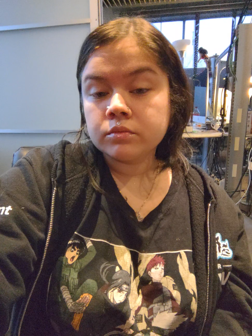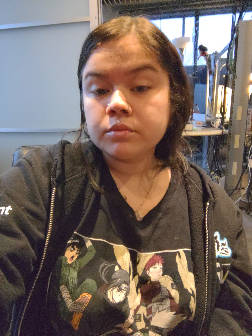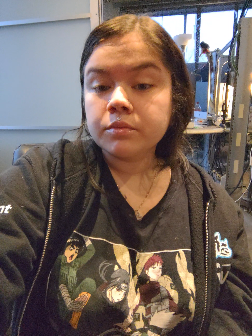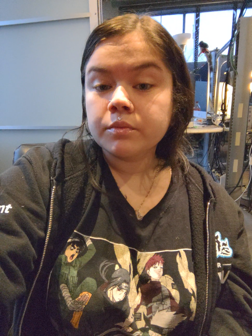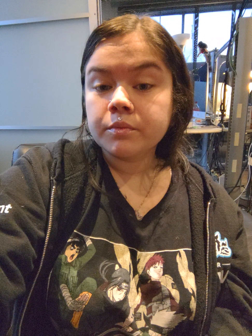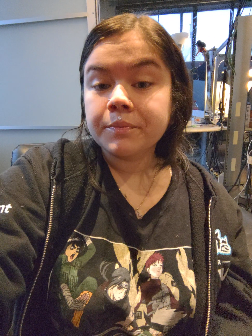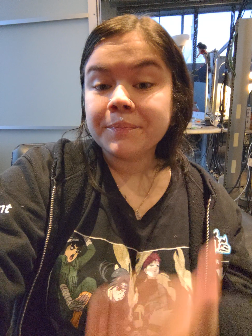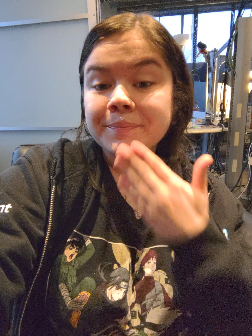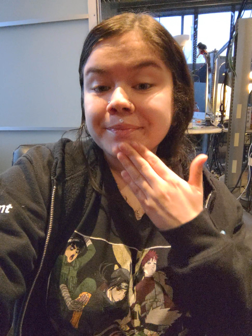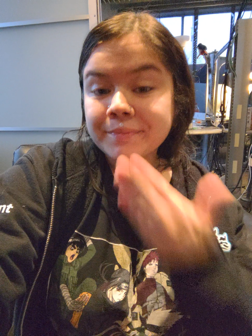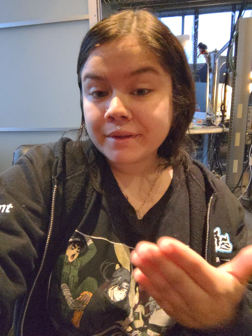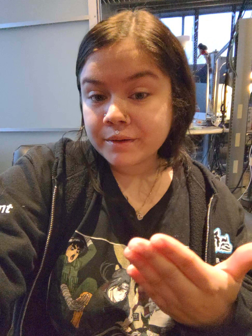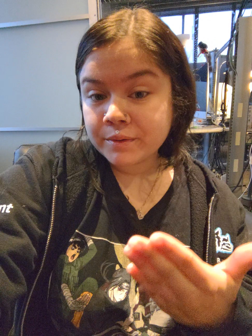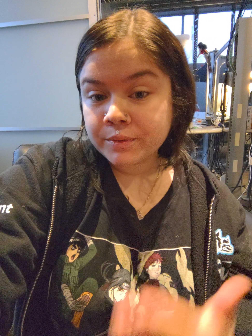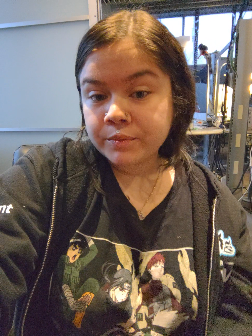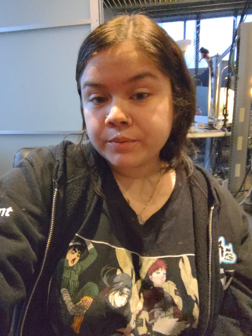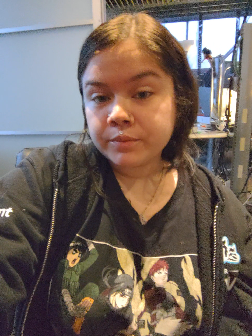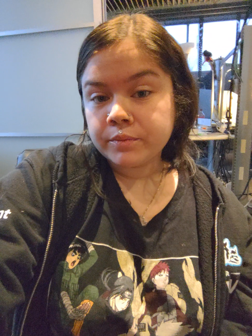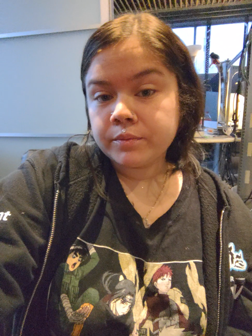thank you